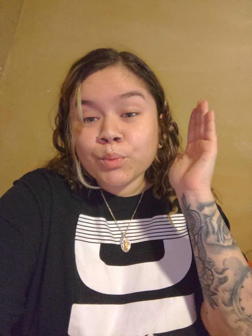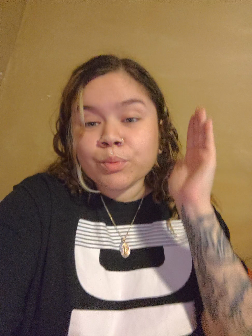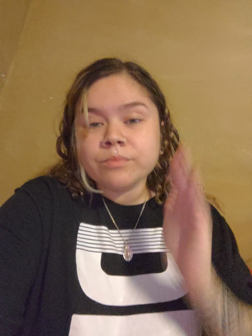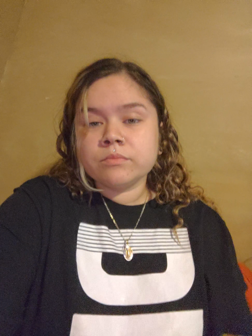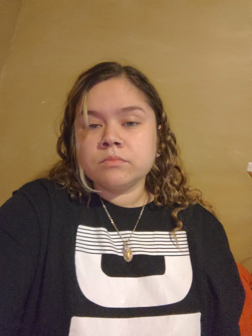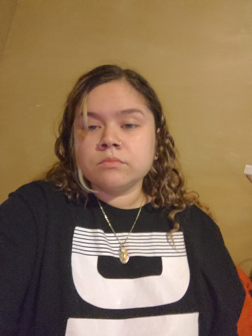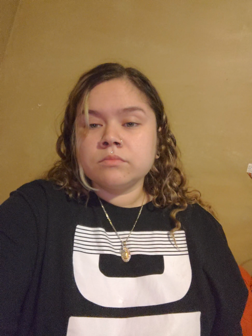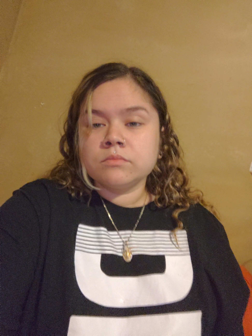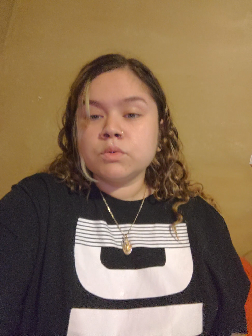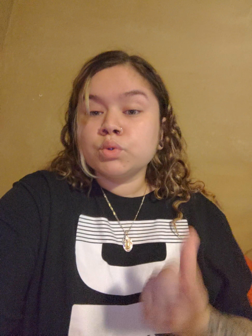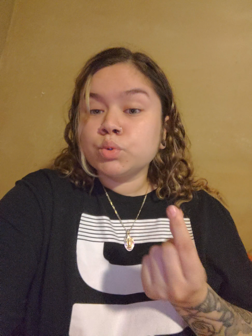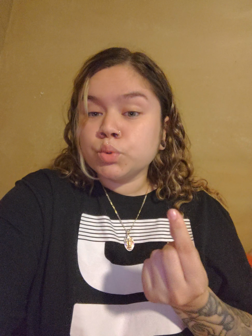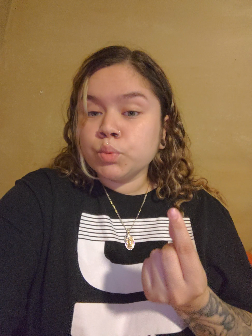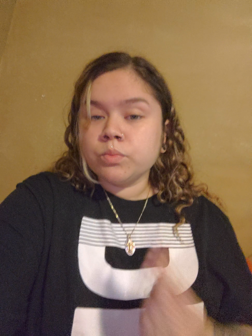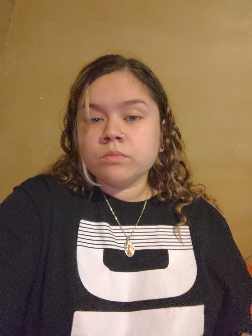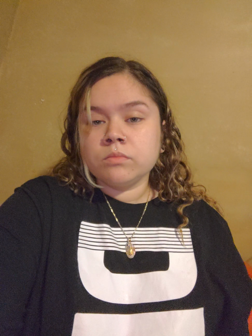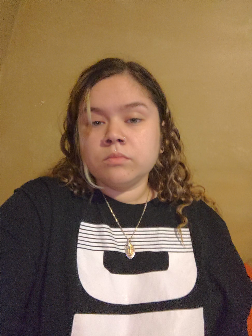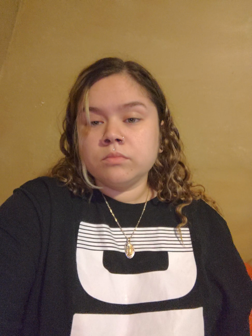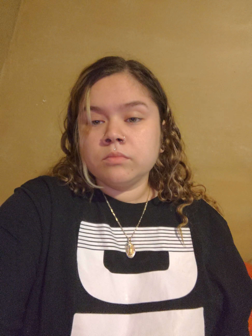do